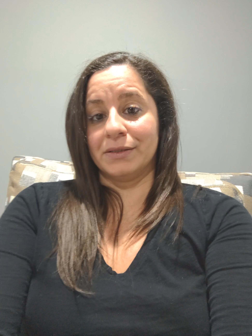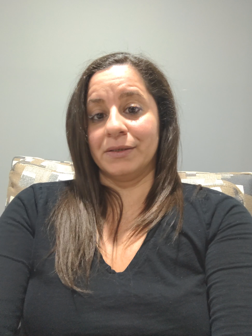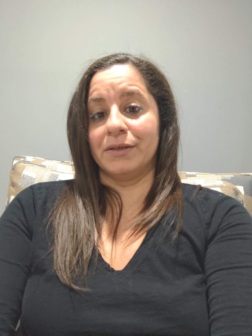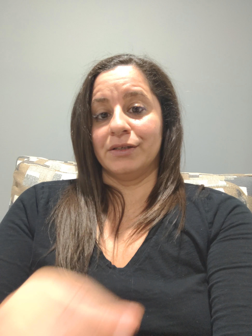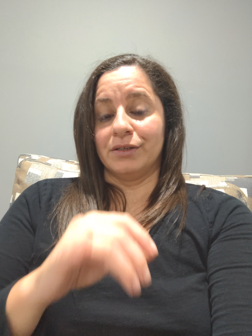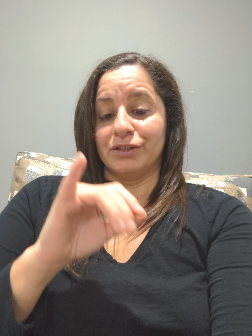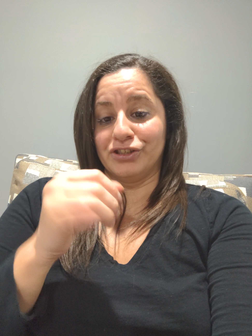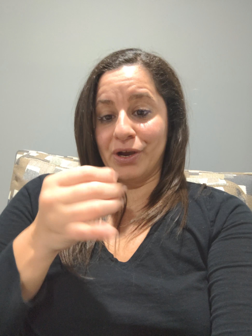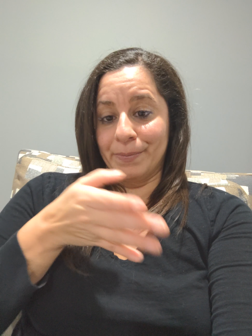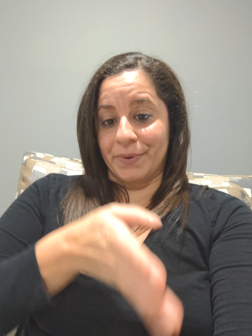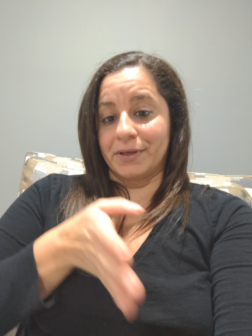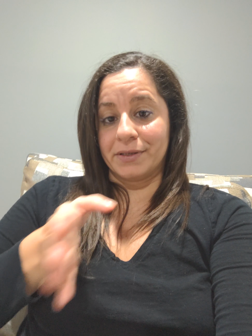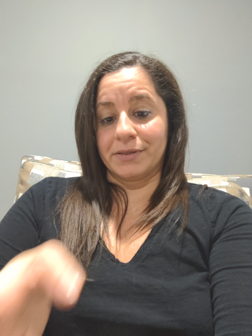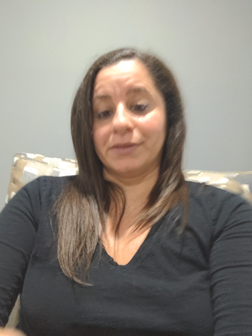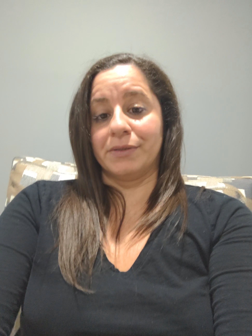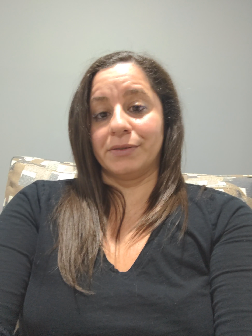jeans